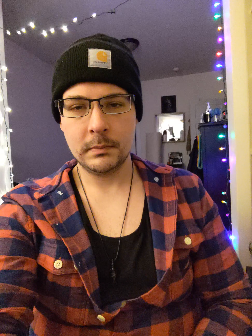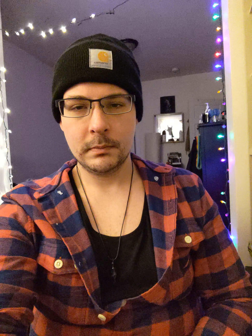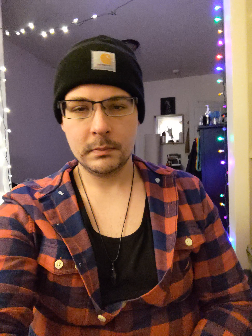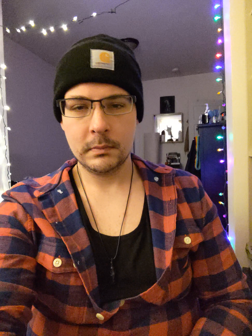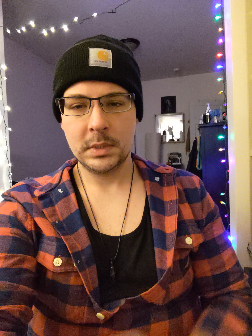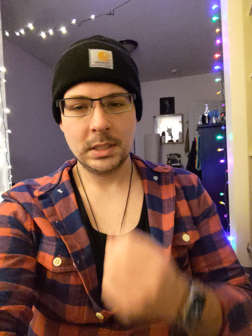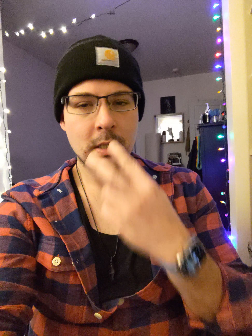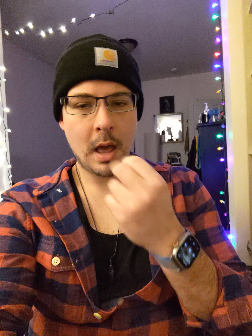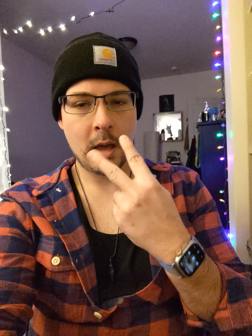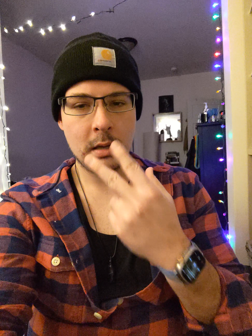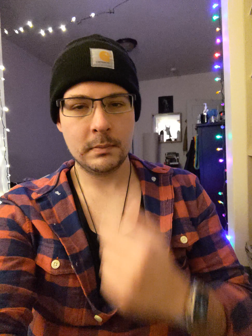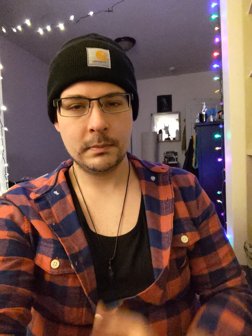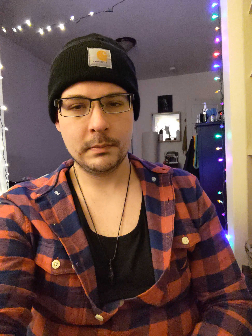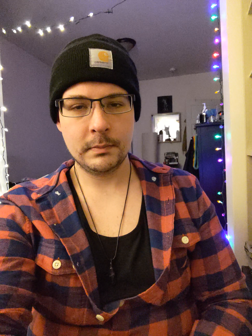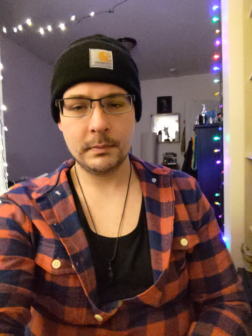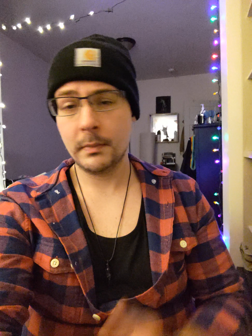snack